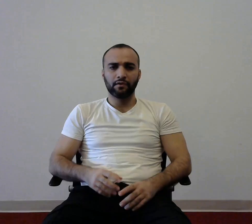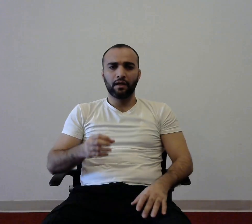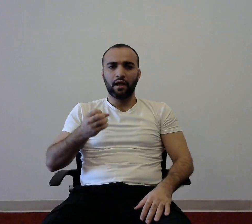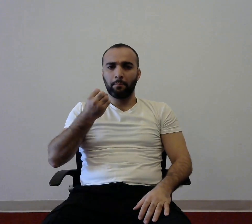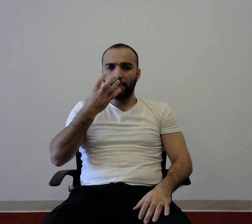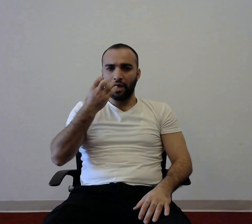bakı